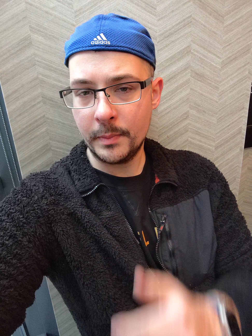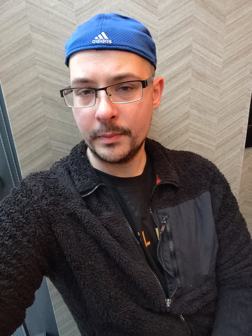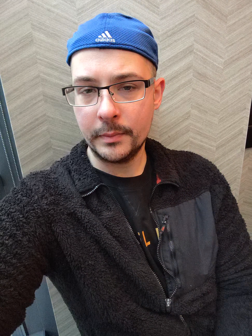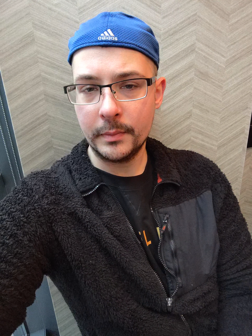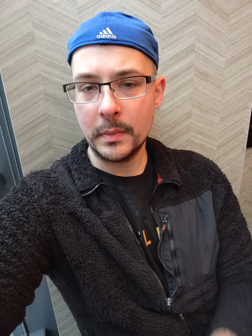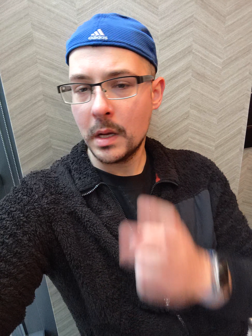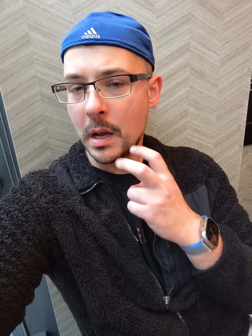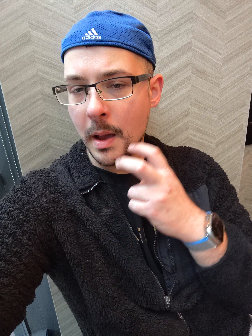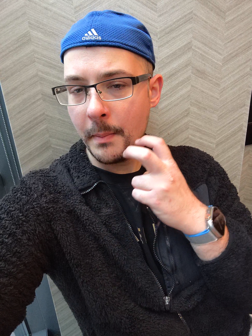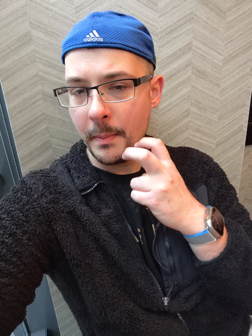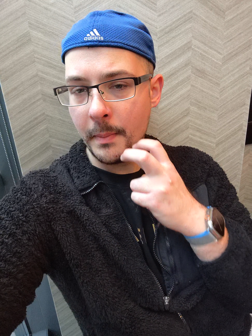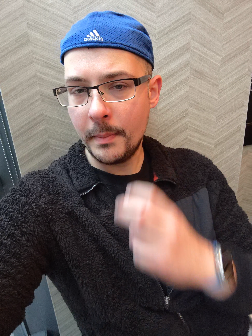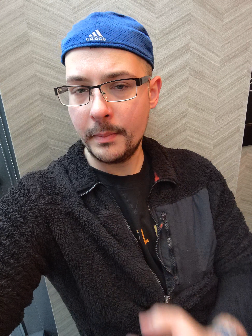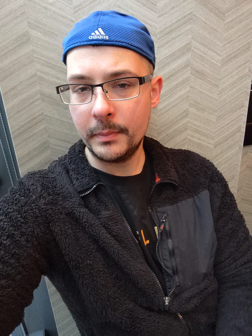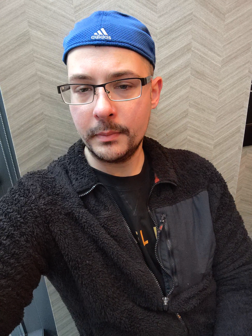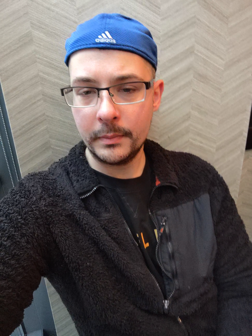gum